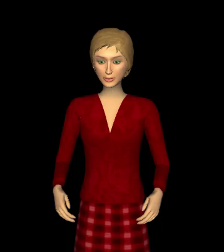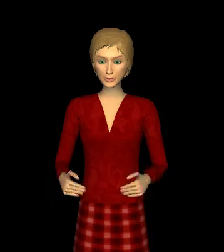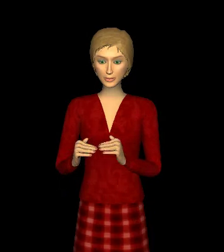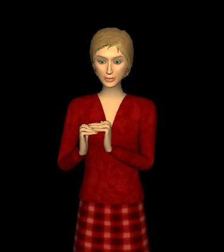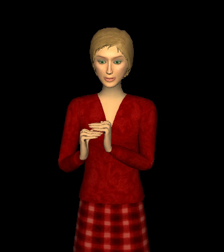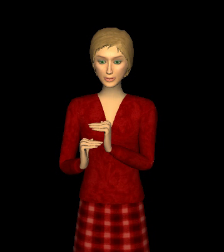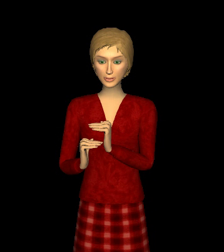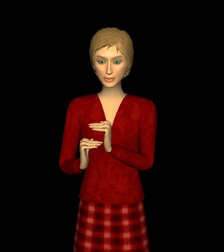تحت